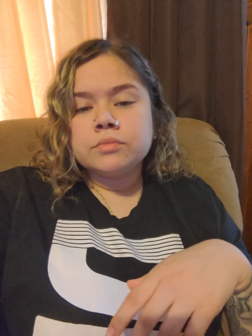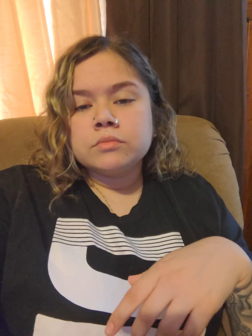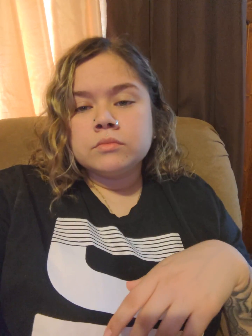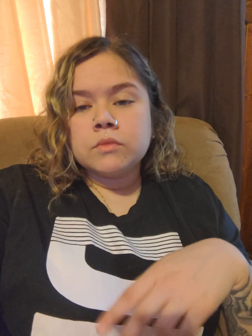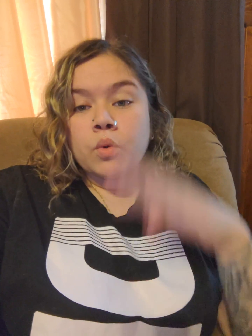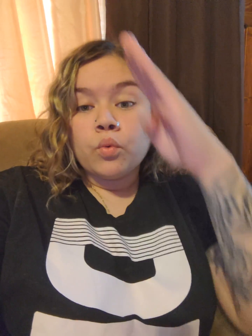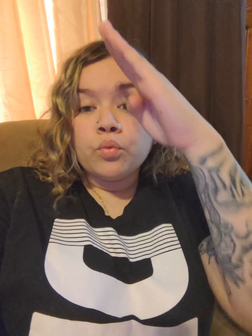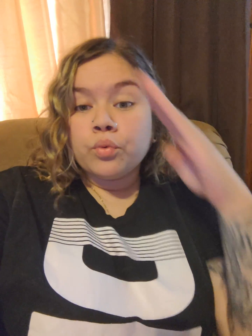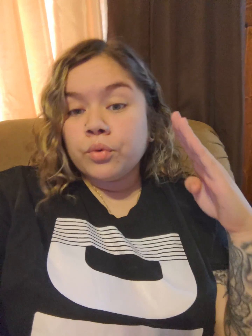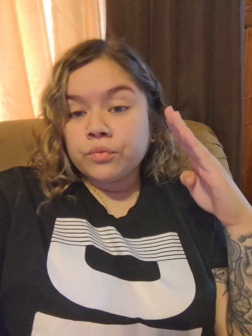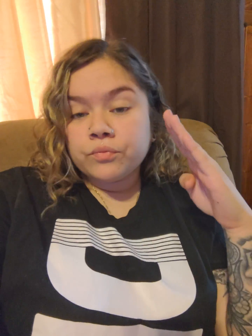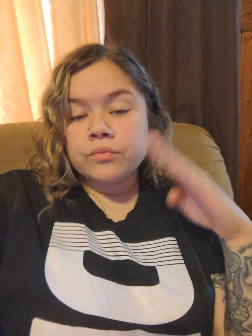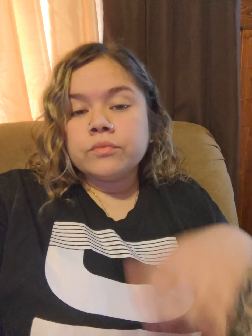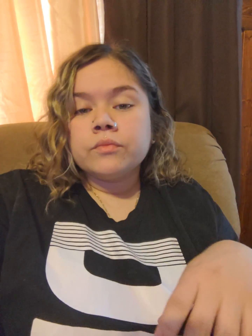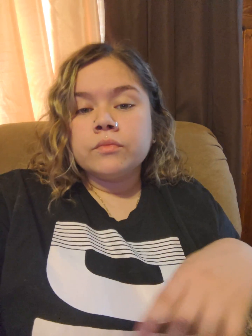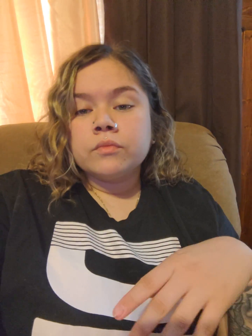roof